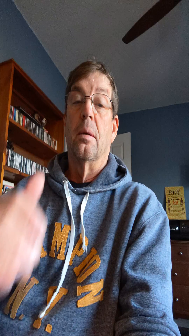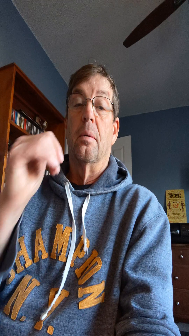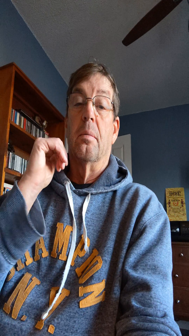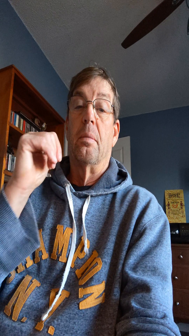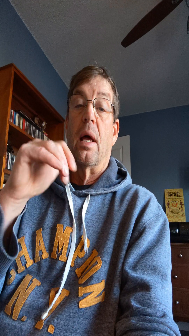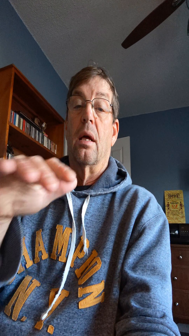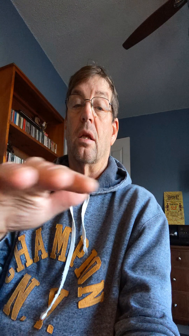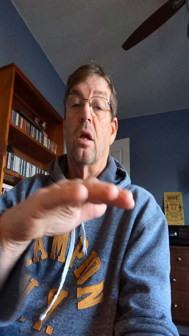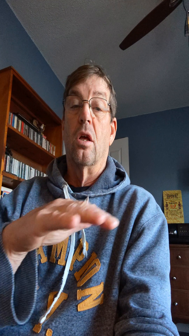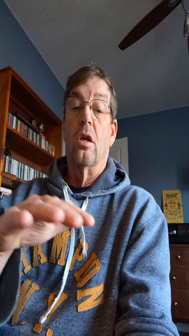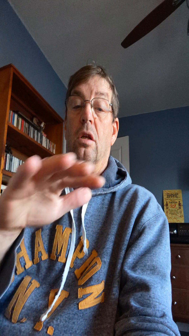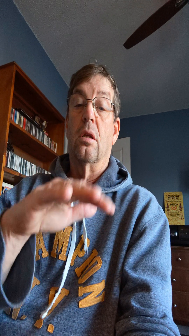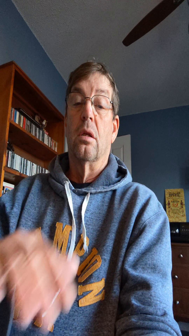backyard